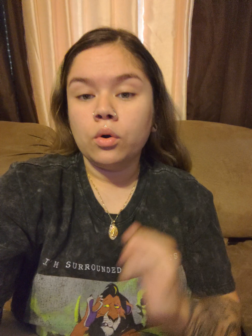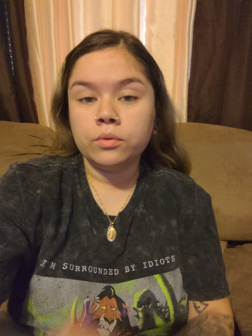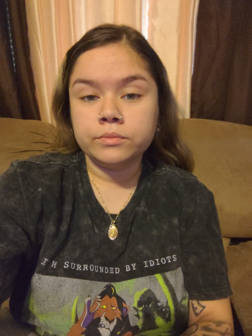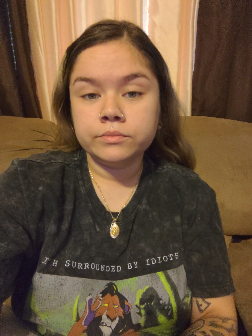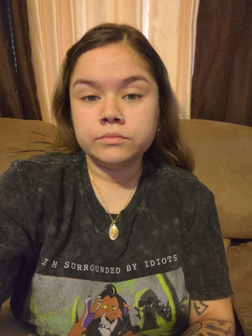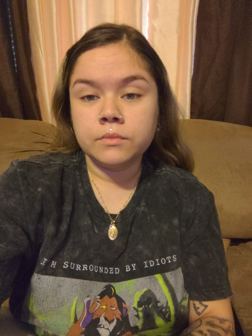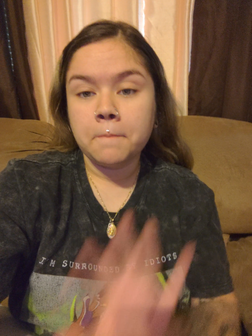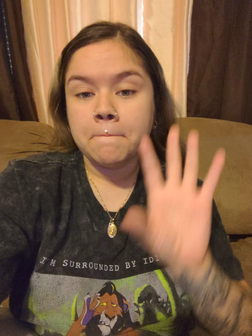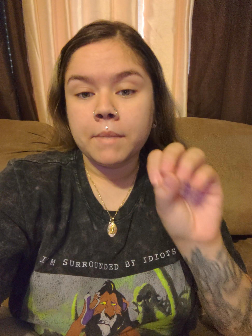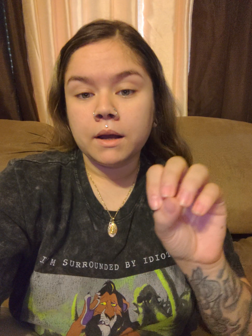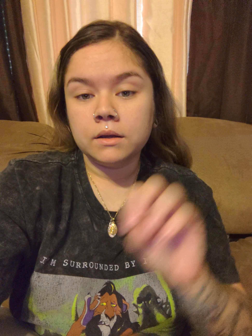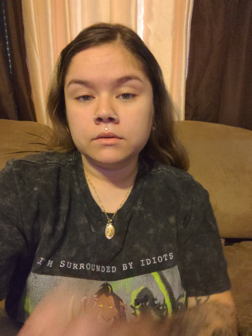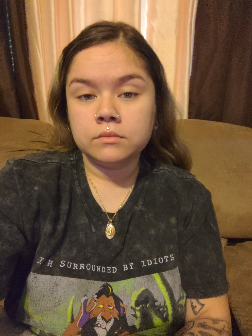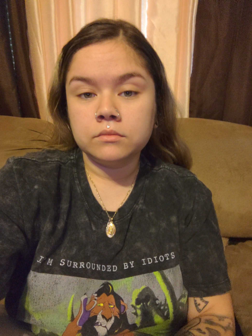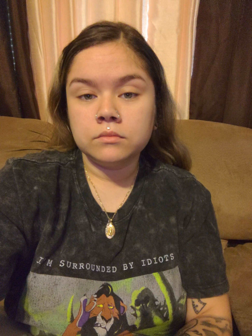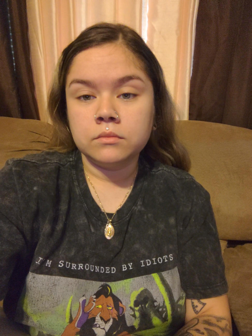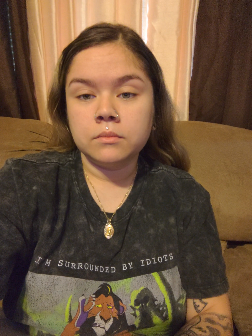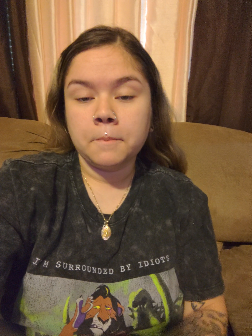bite